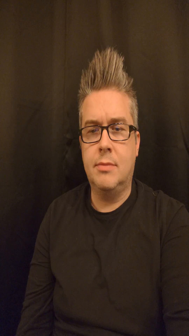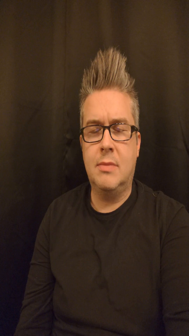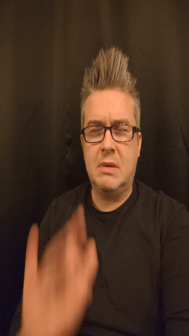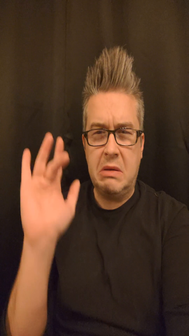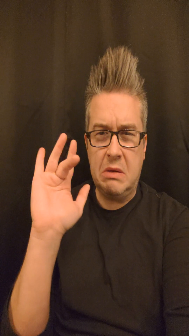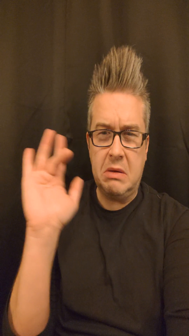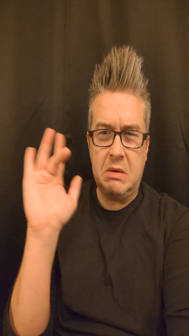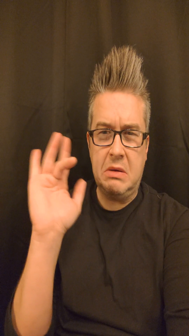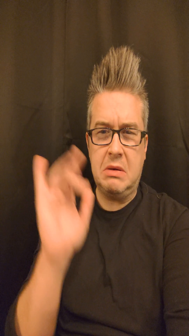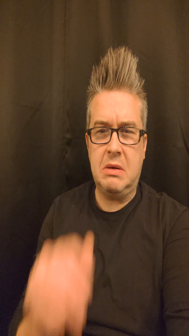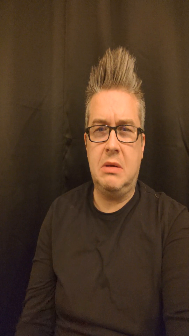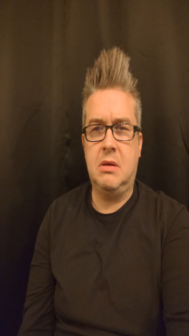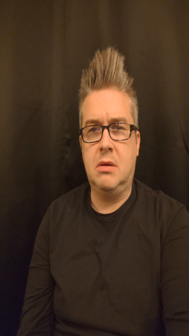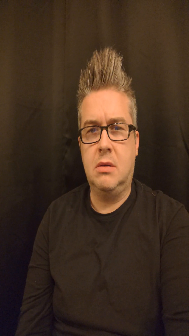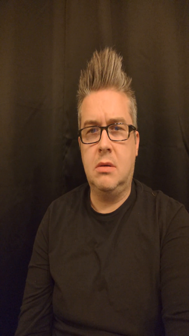yucky